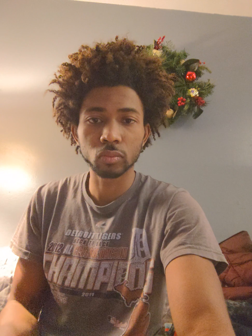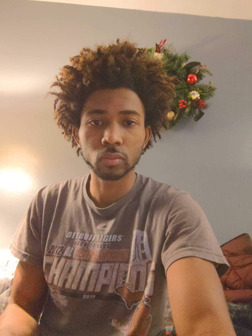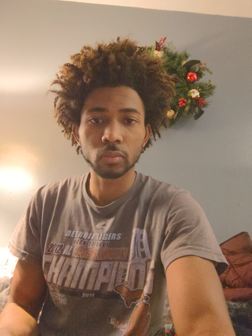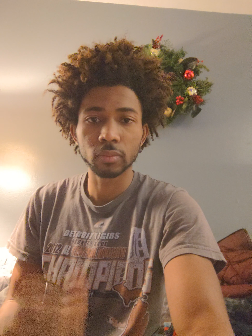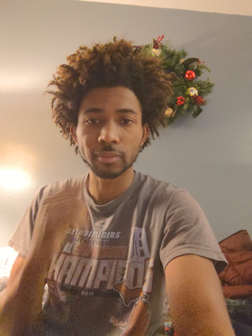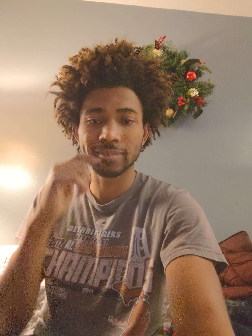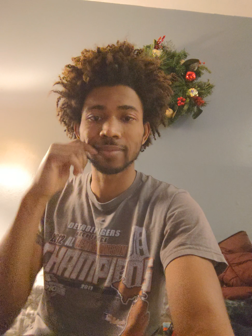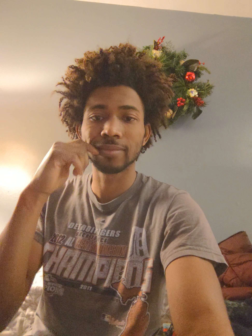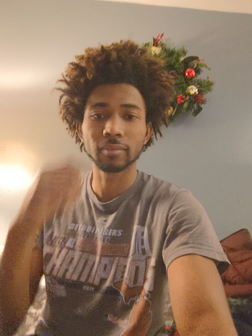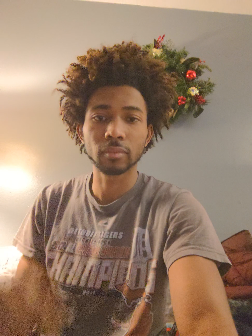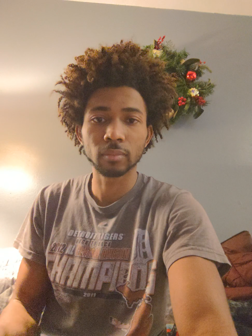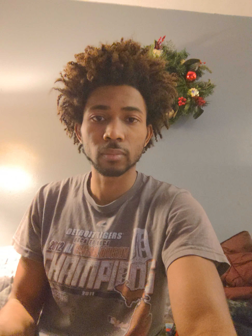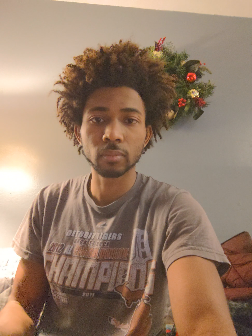smile